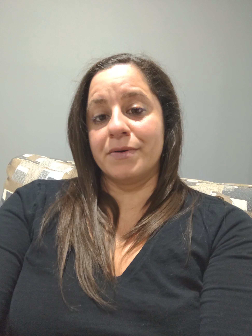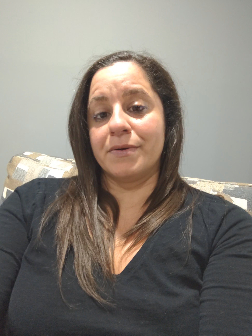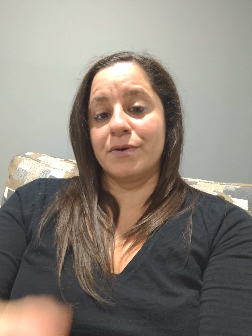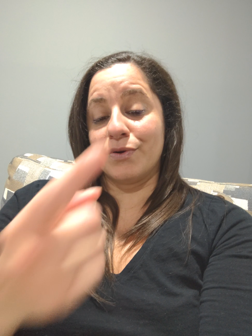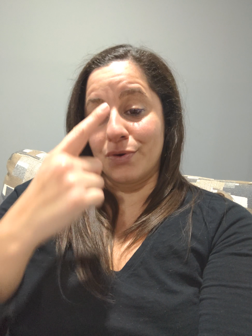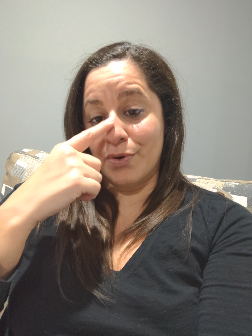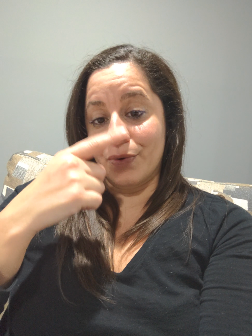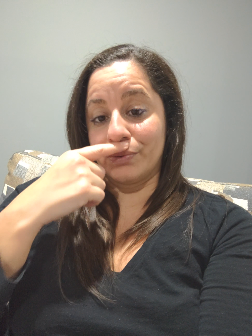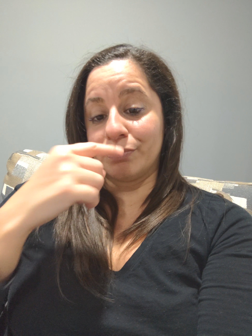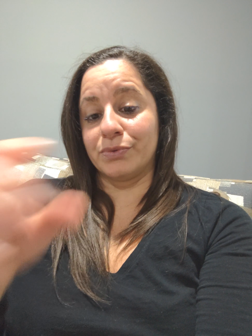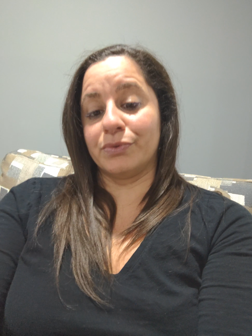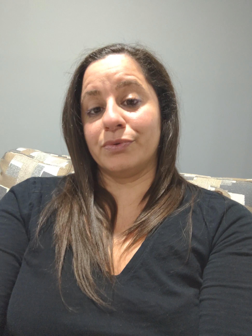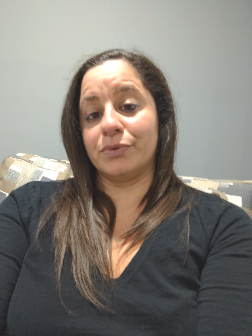noisy